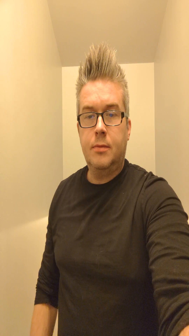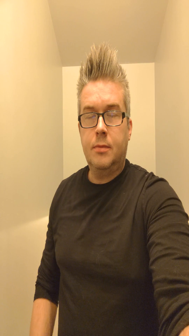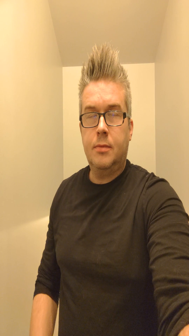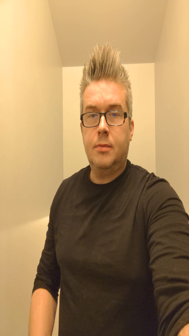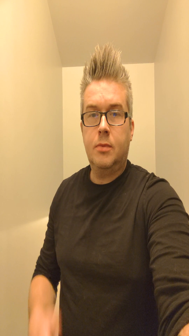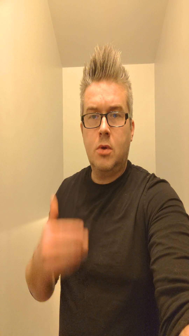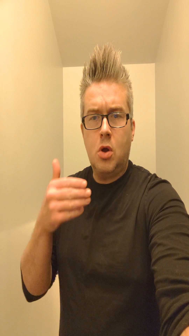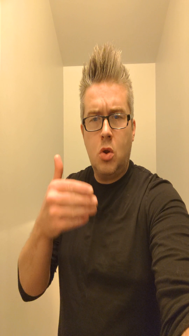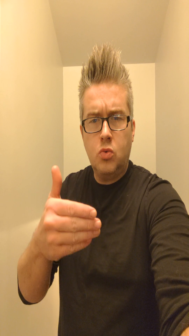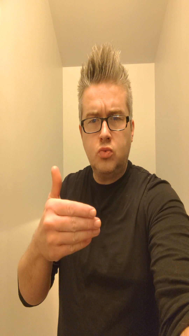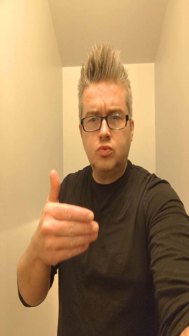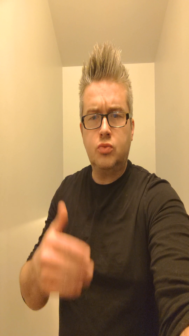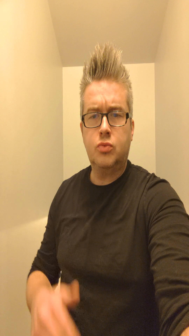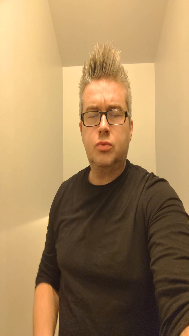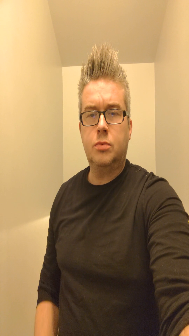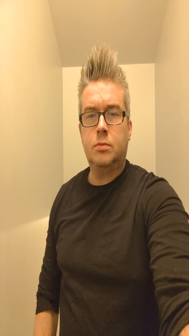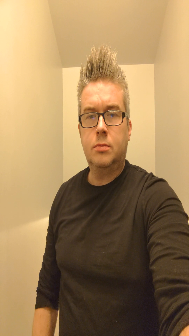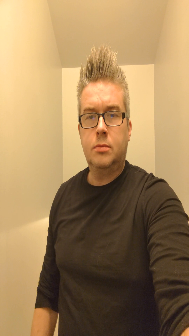close